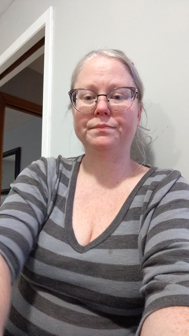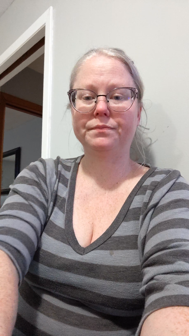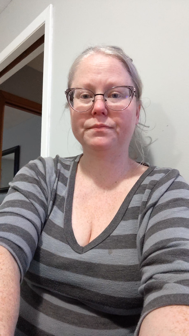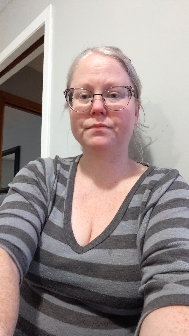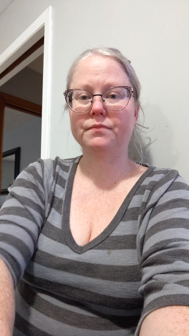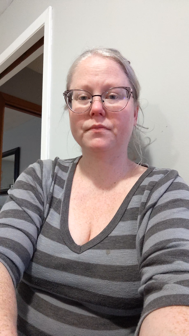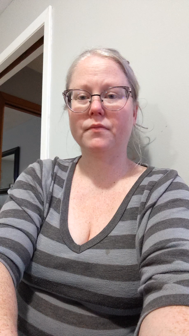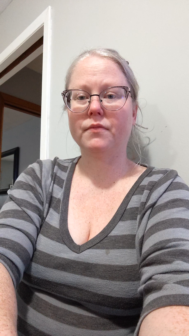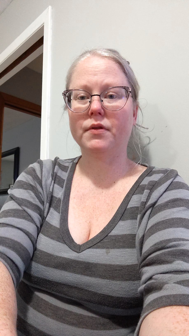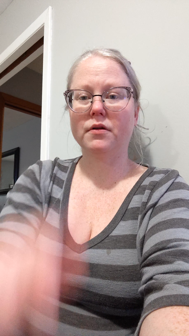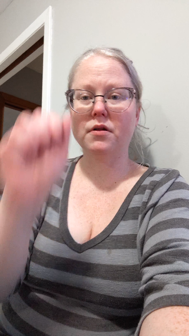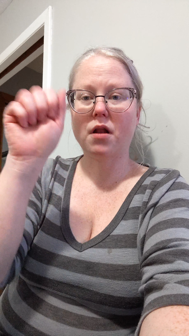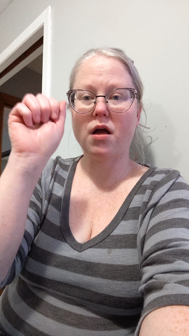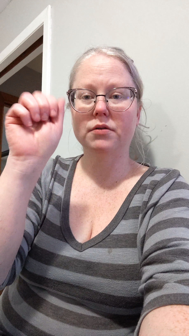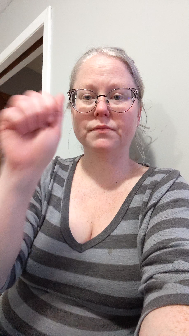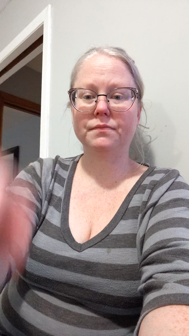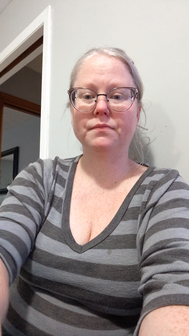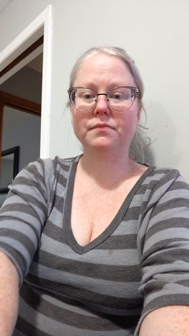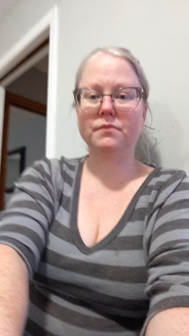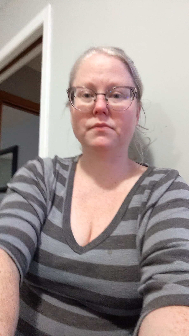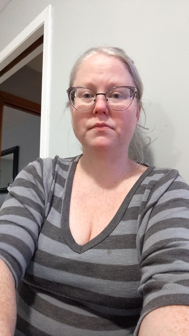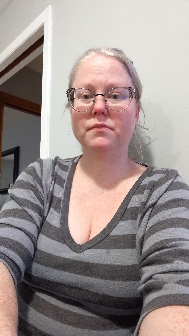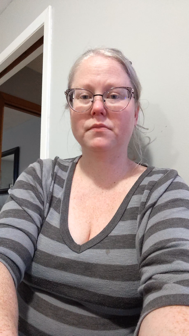knock